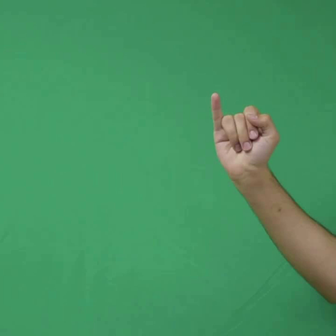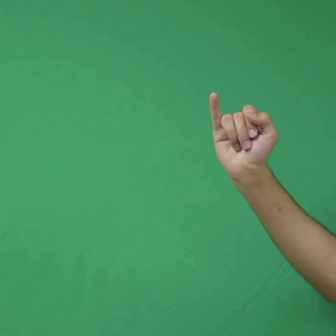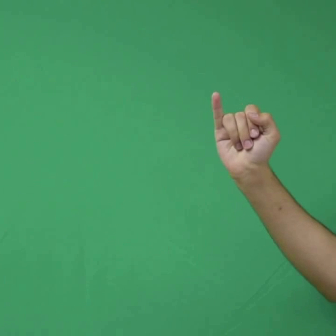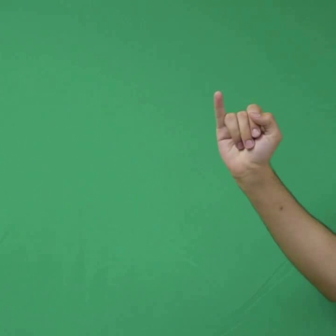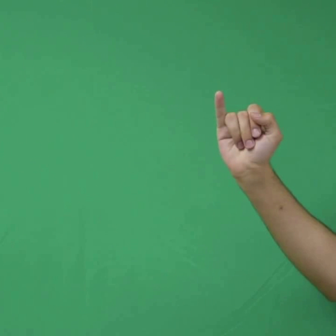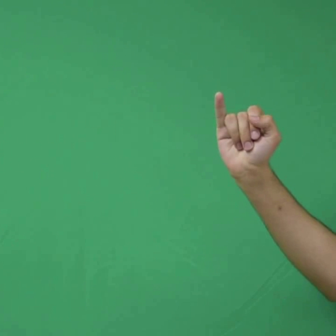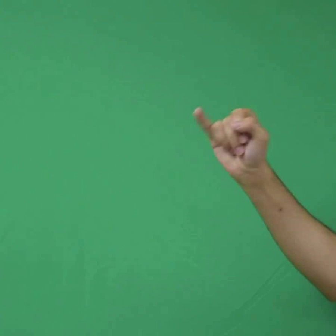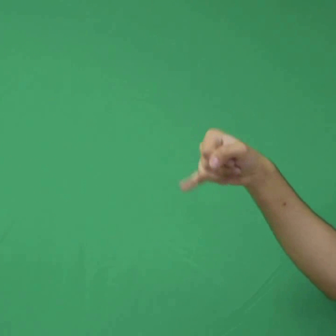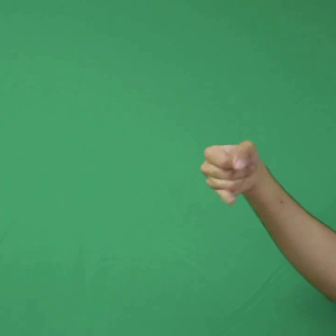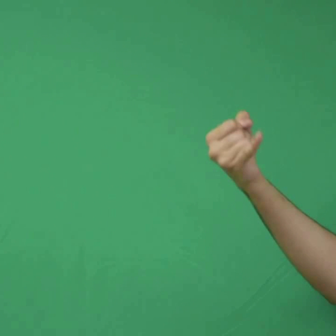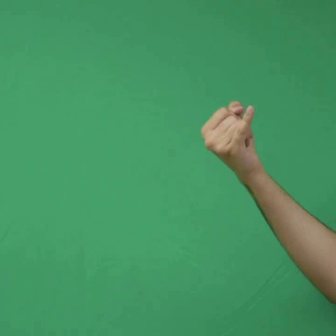J